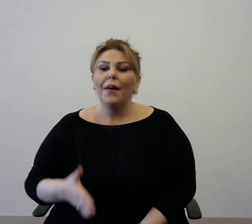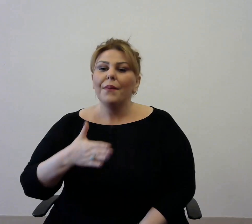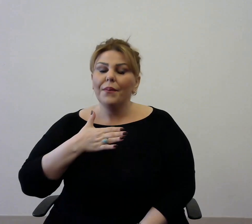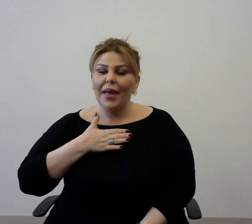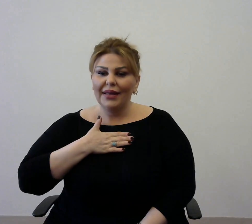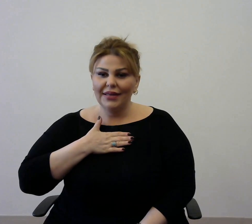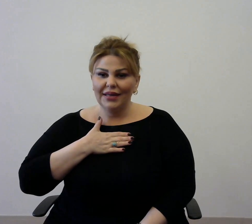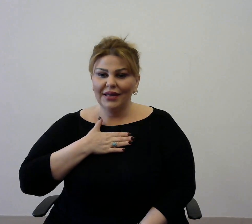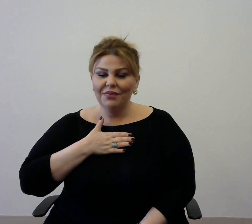mən